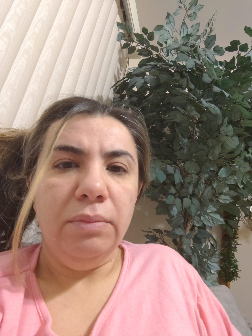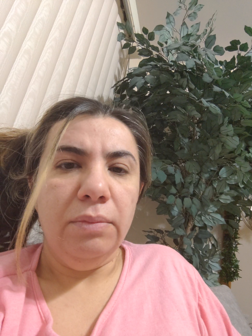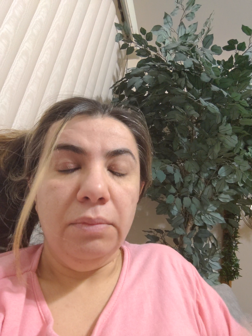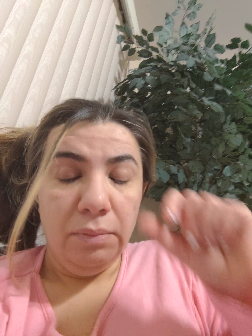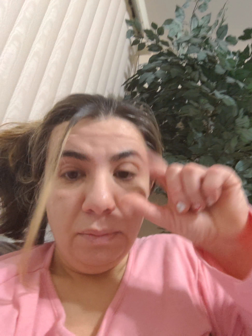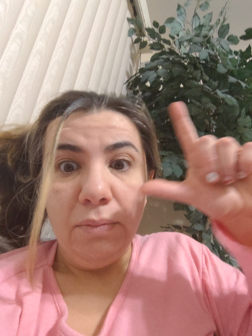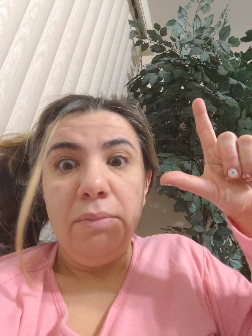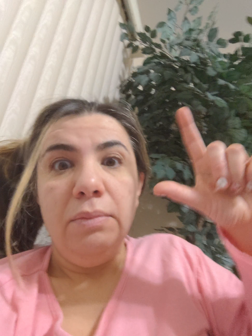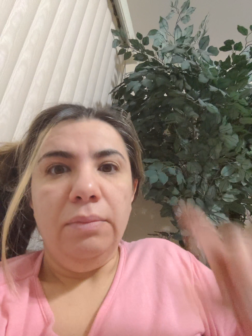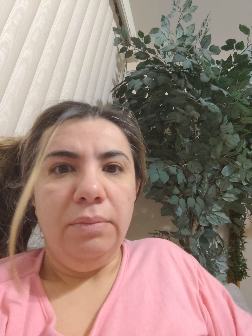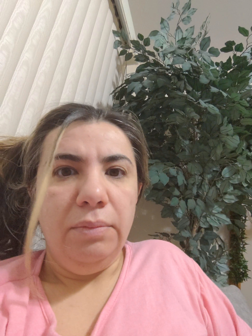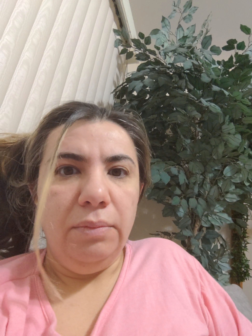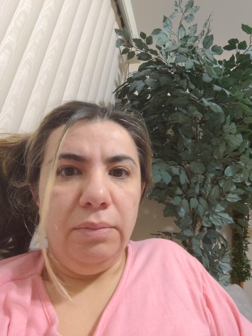awake